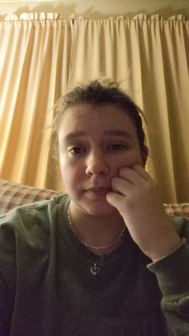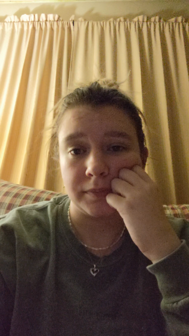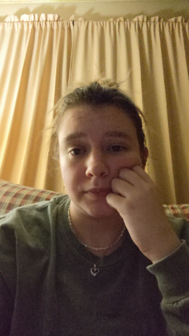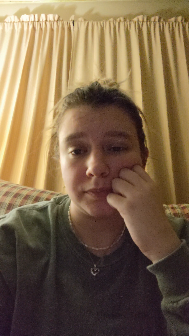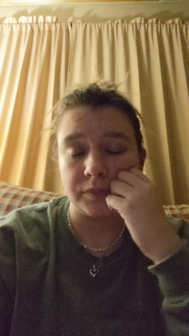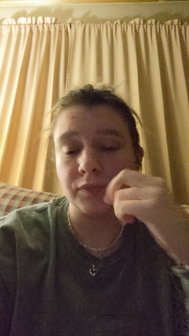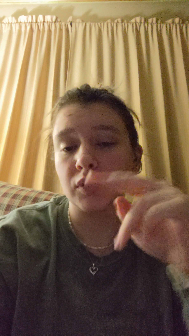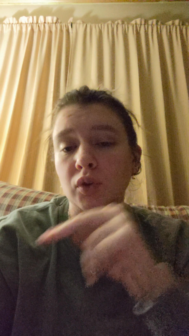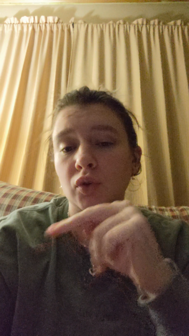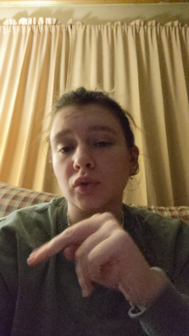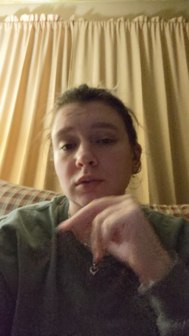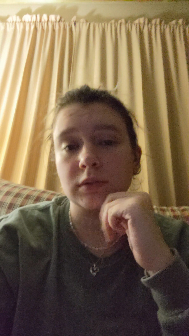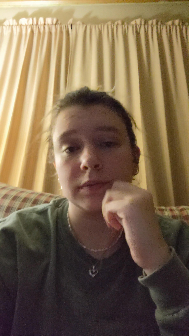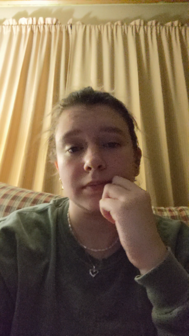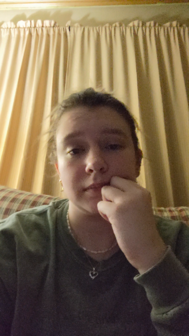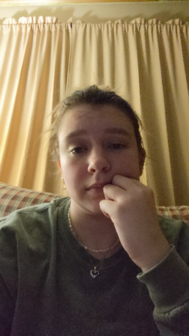nurse